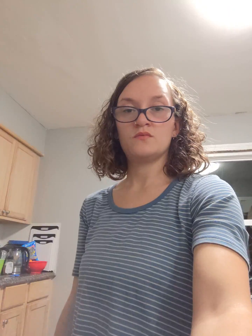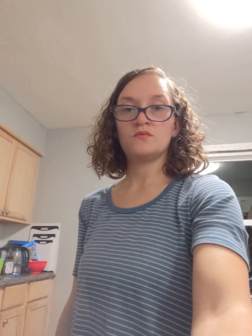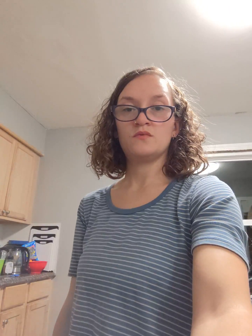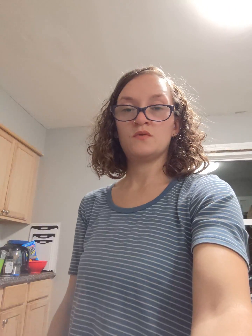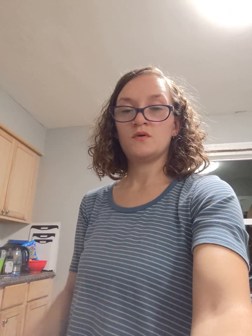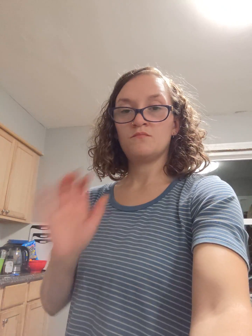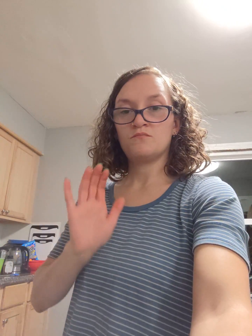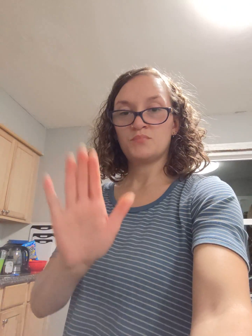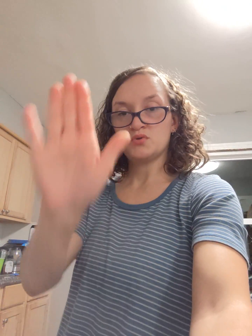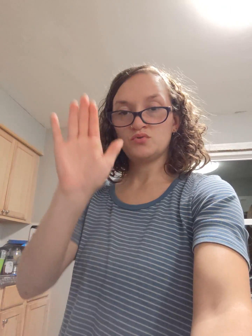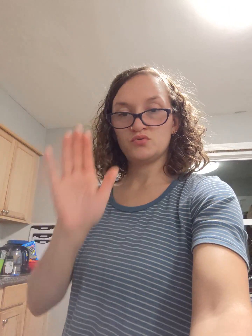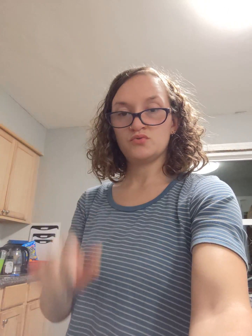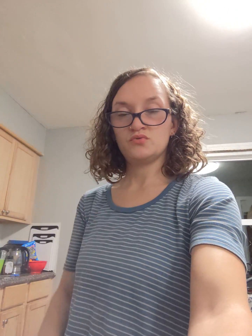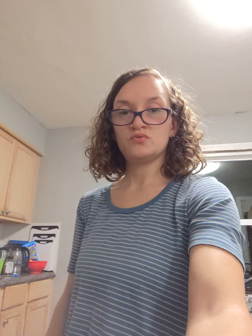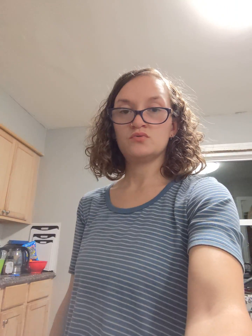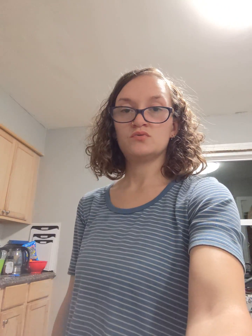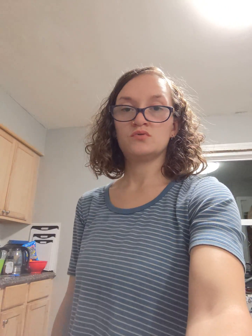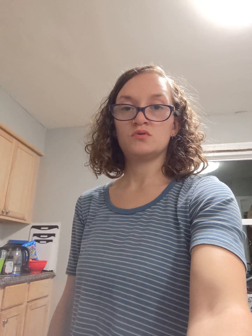push